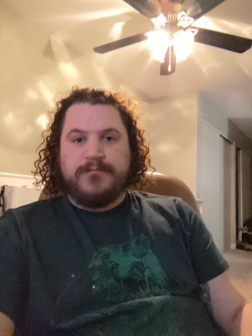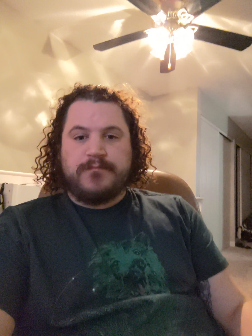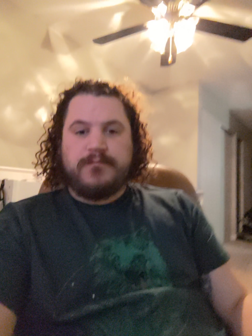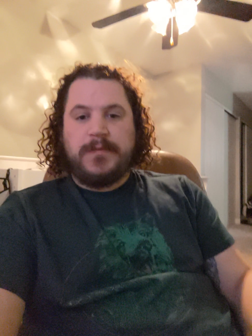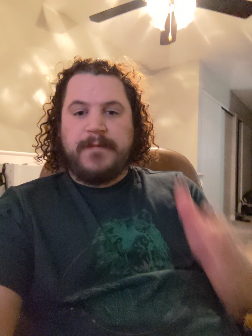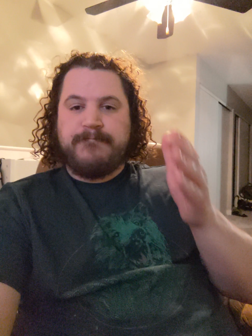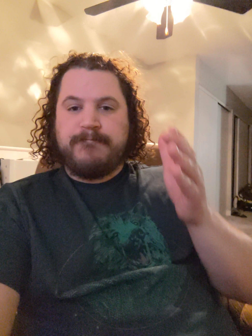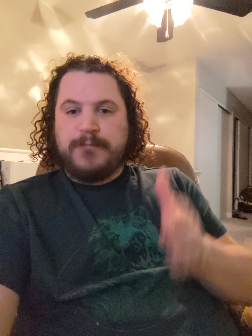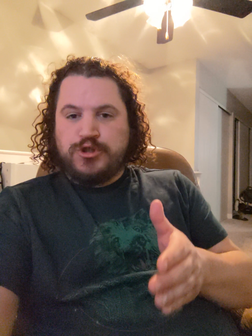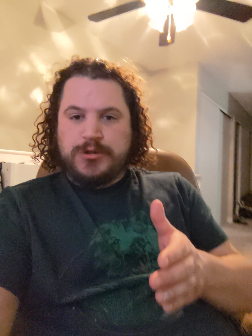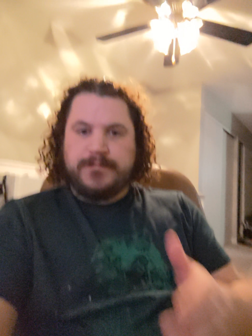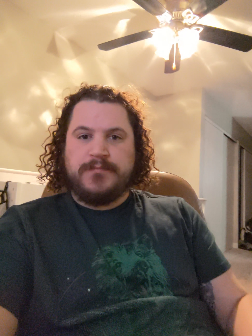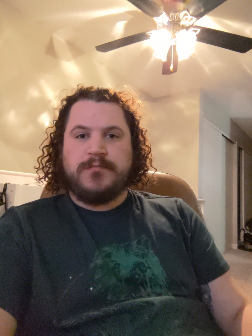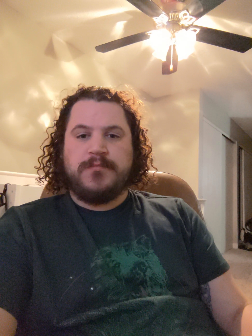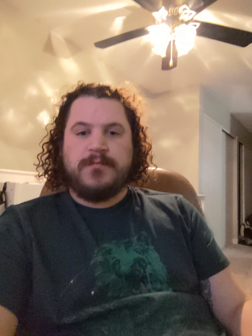person